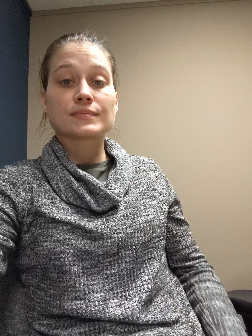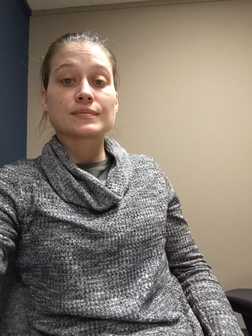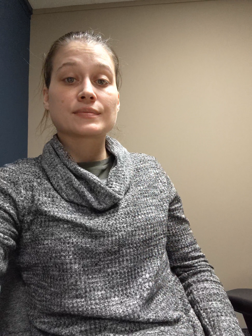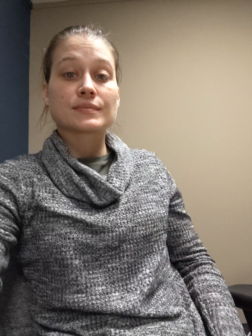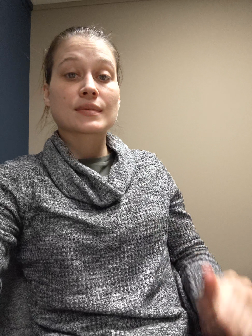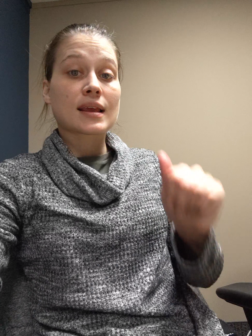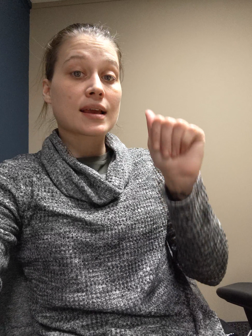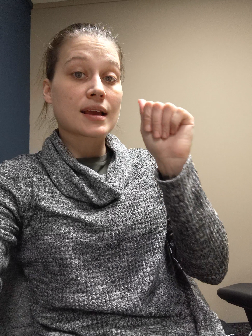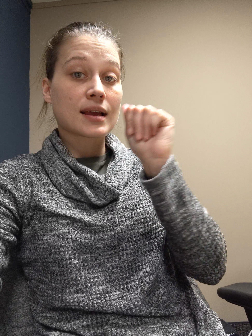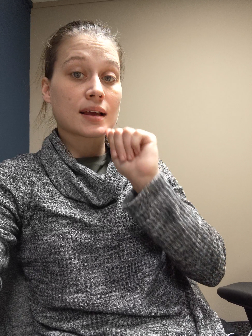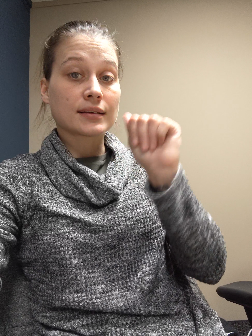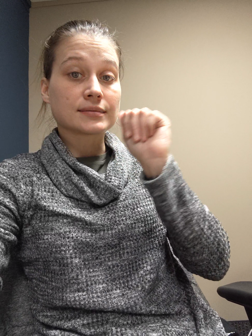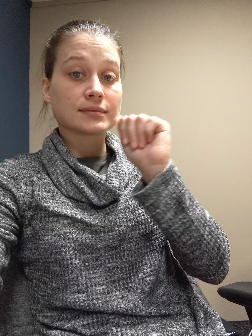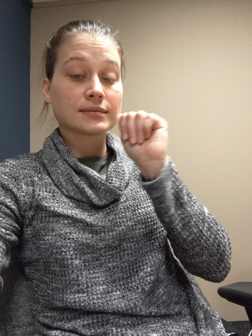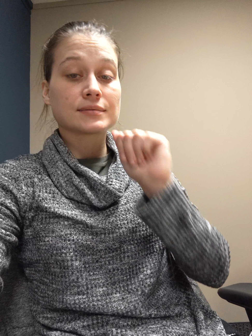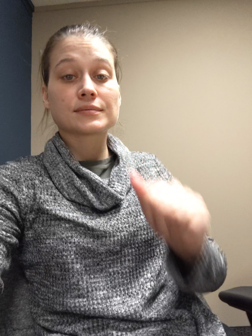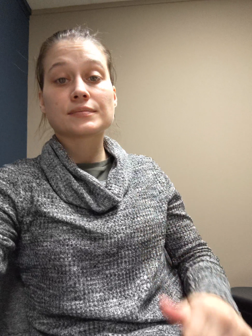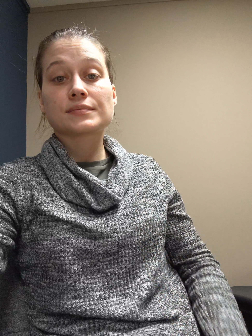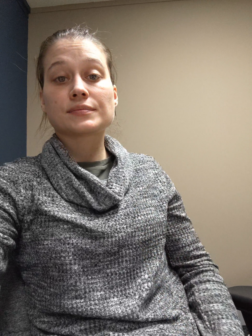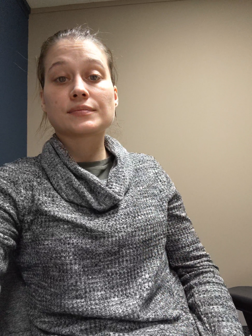aunt